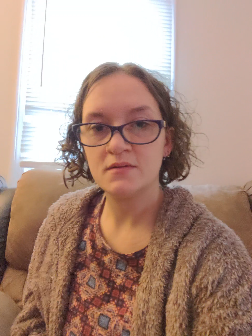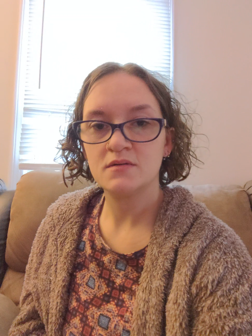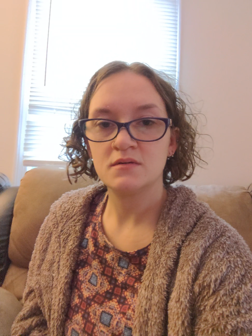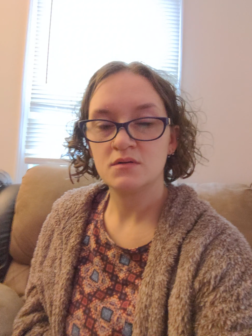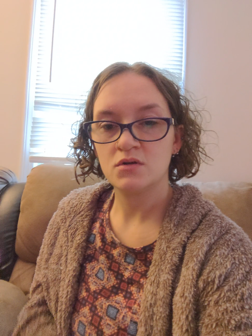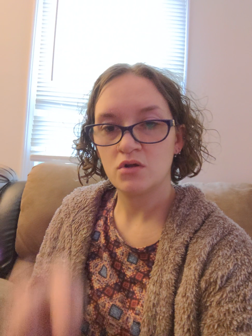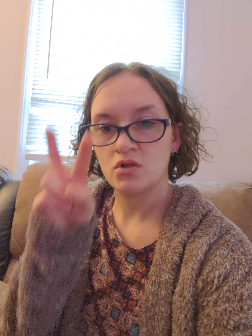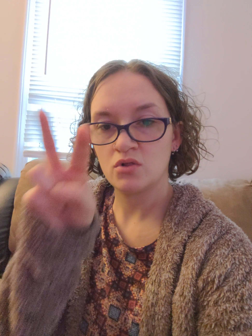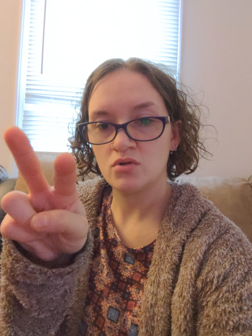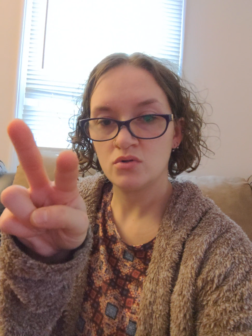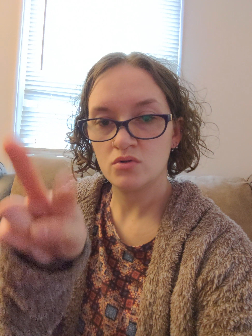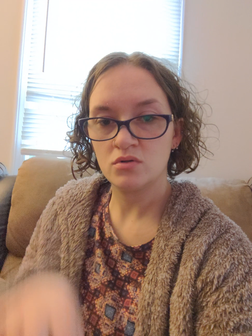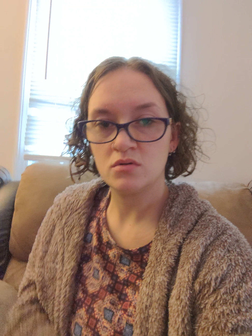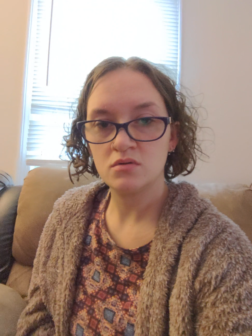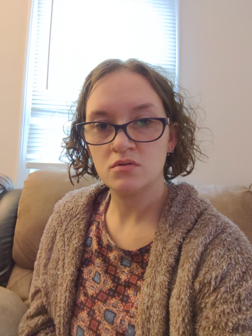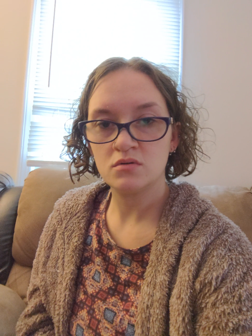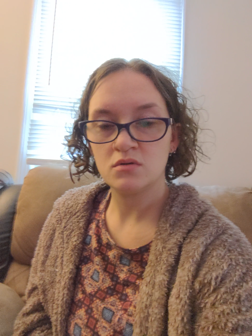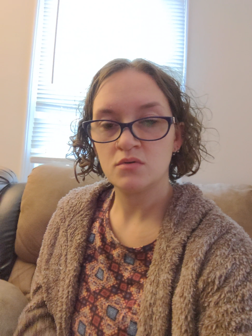look